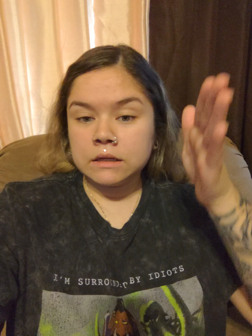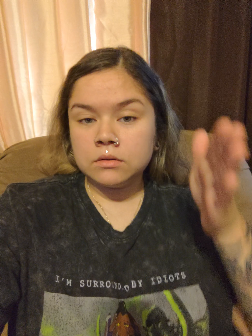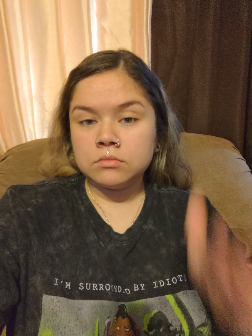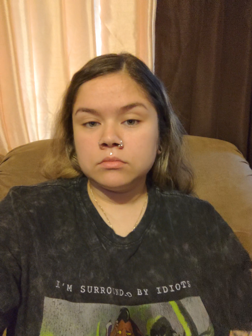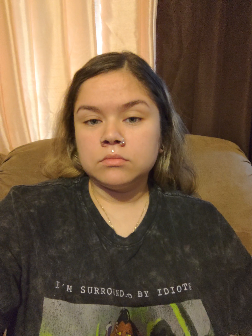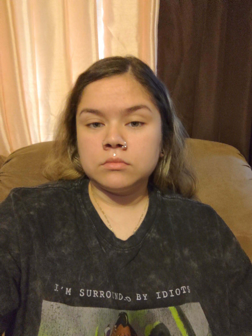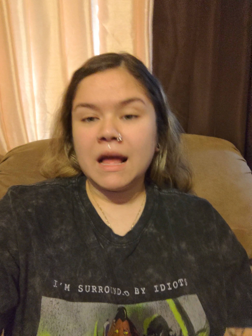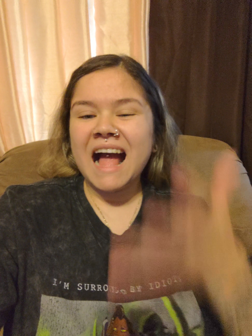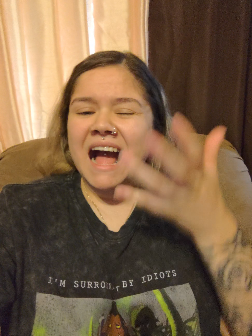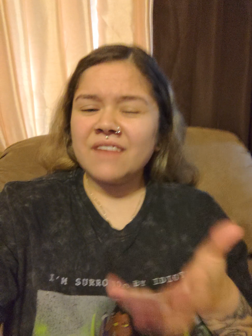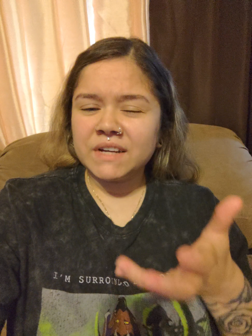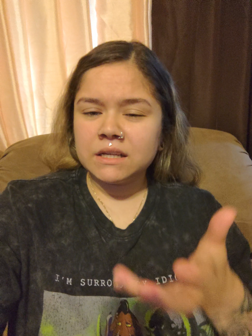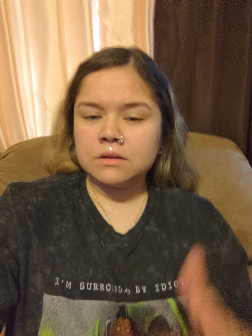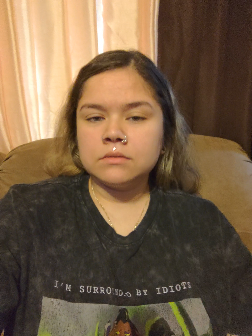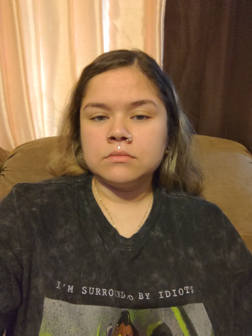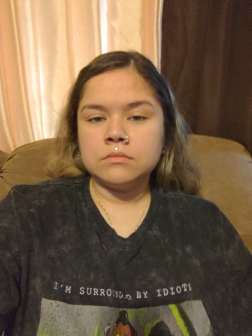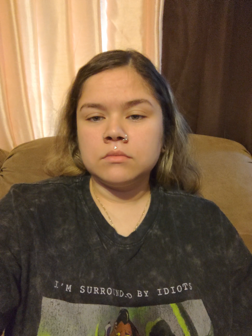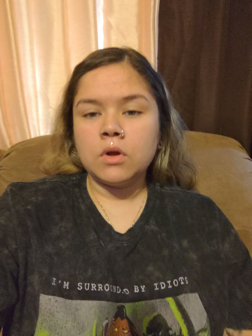heavy